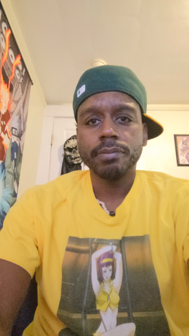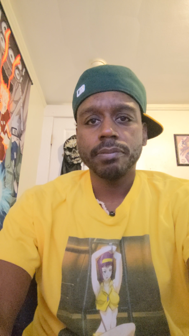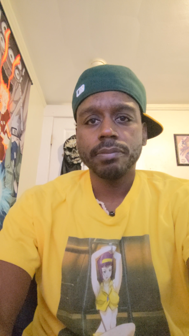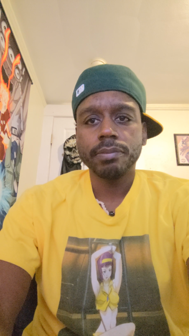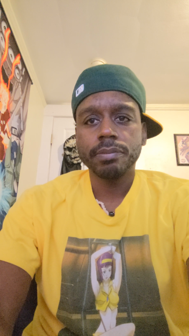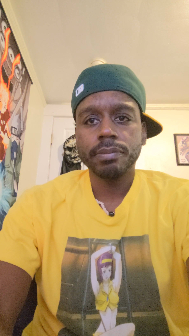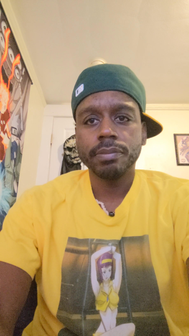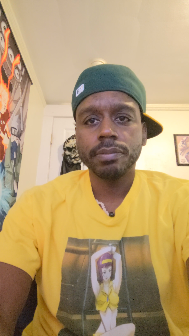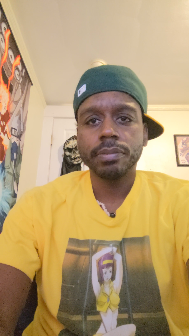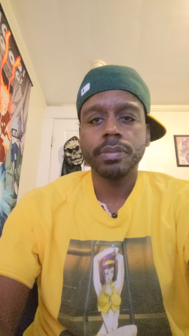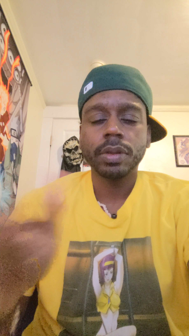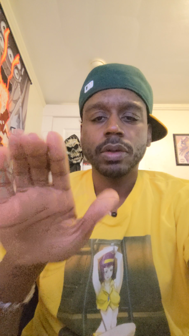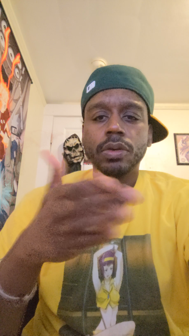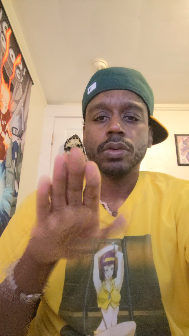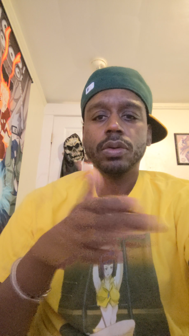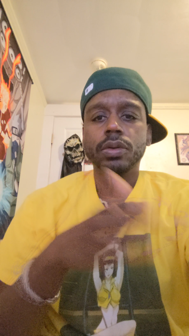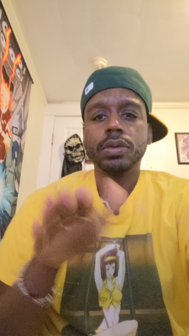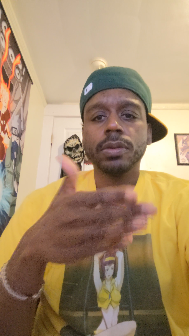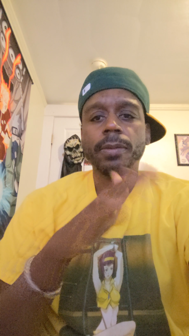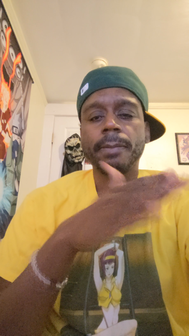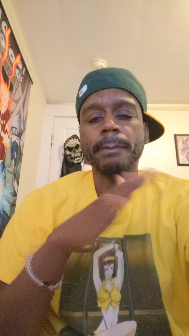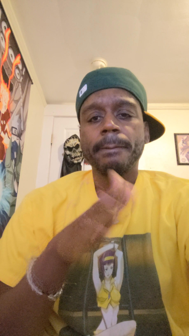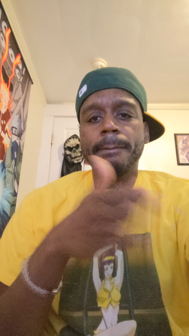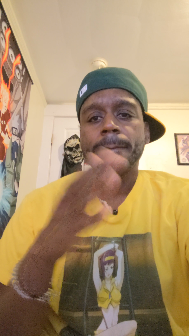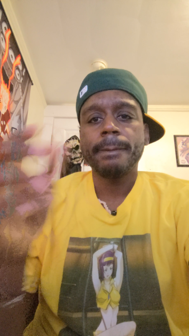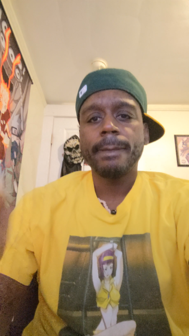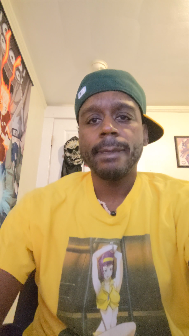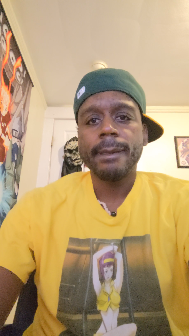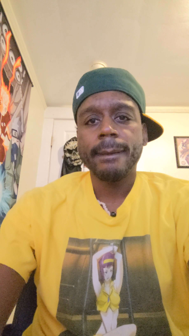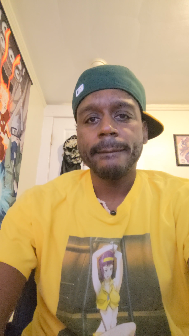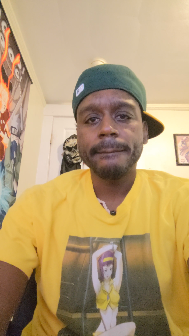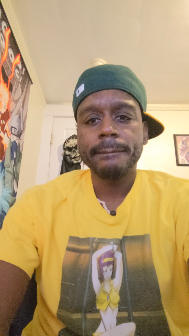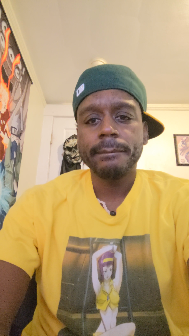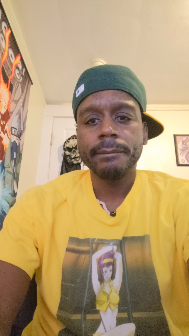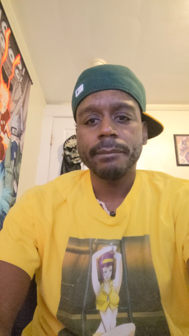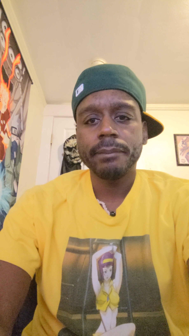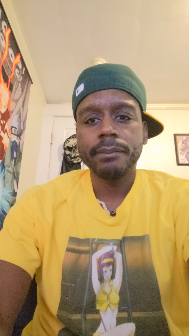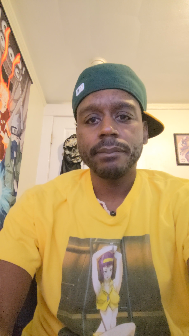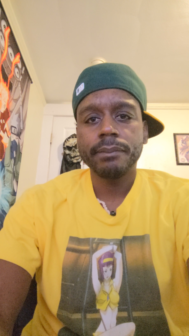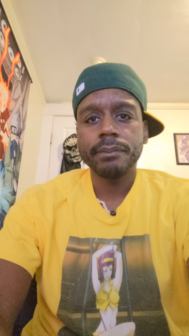cook